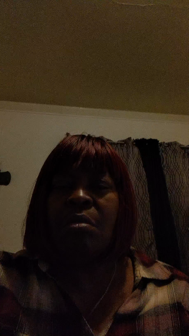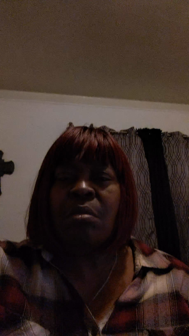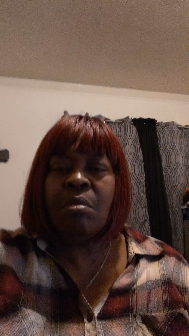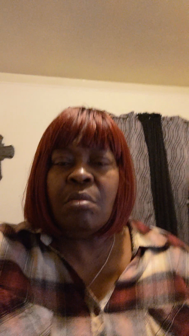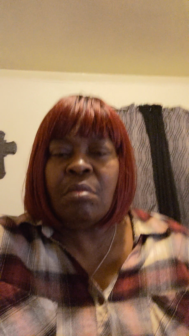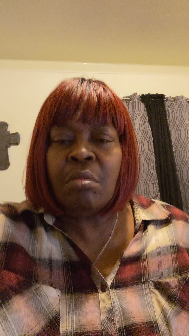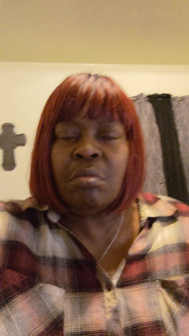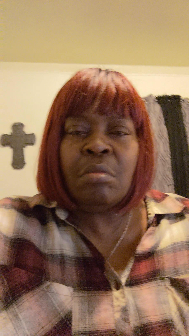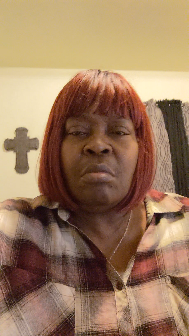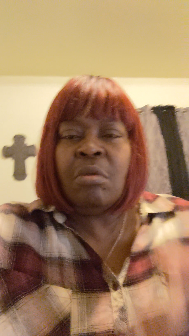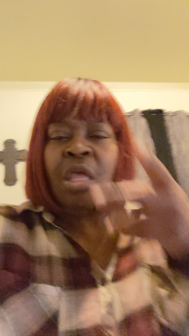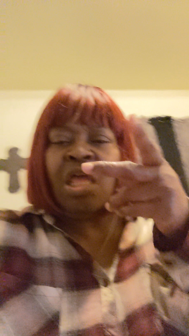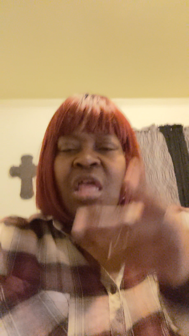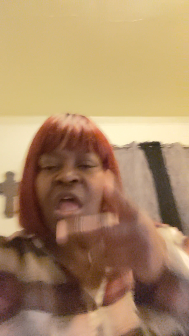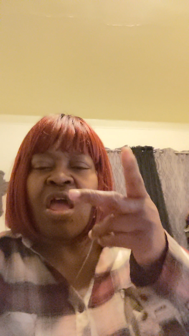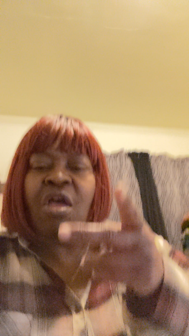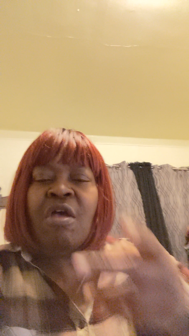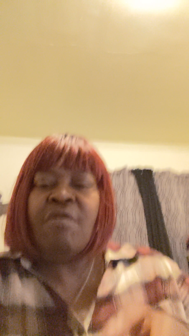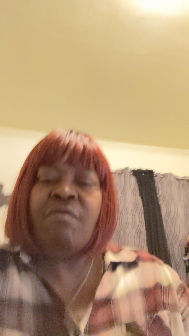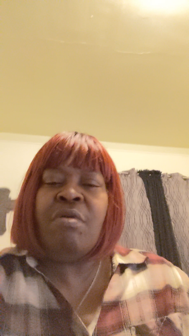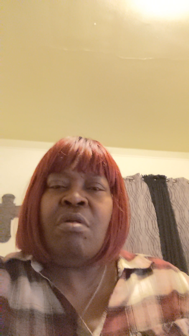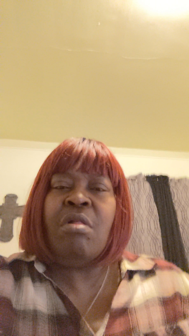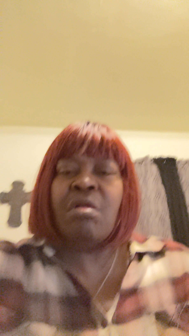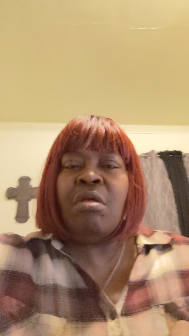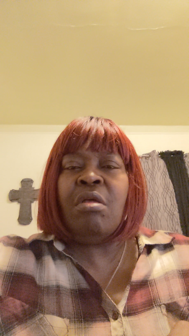careful